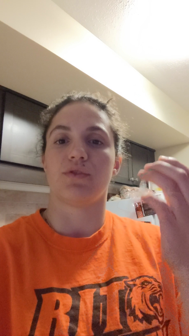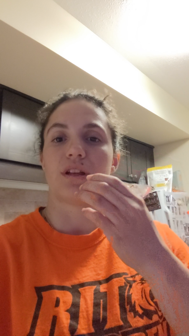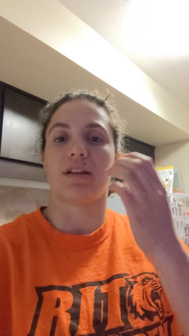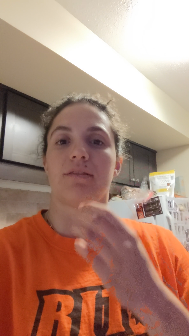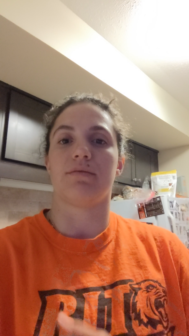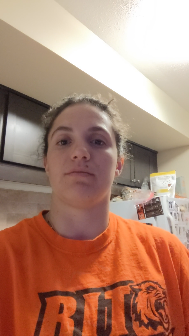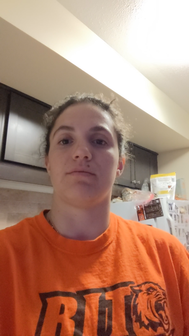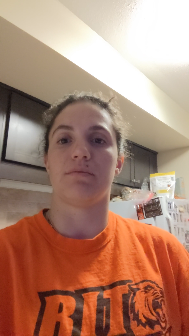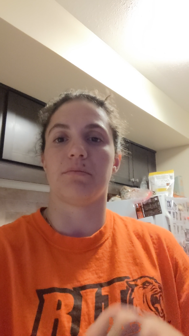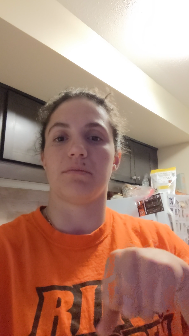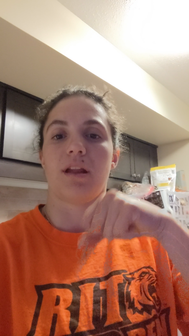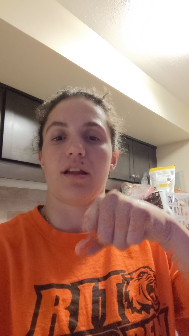bicycle